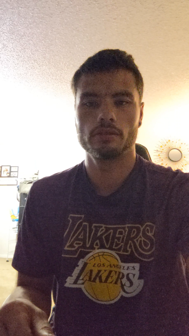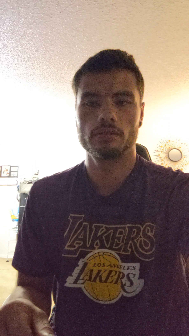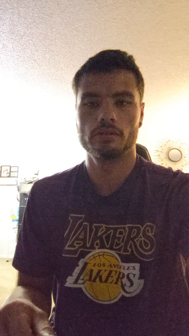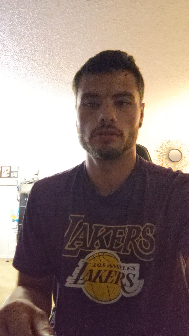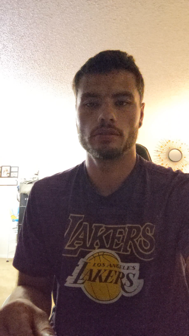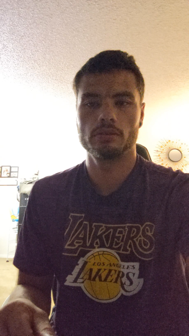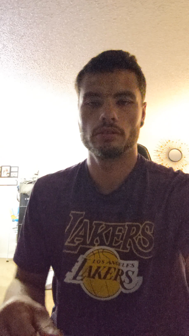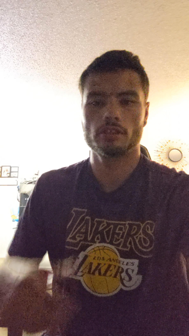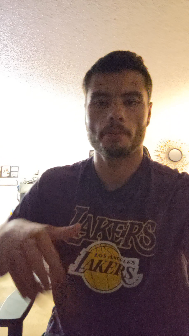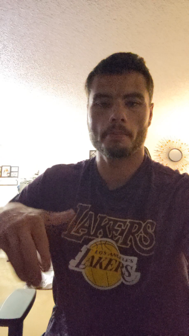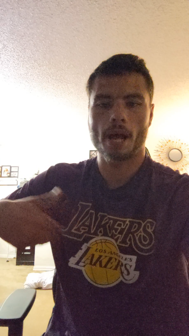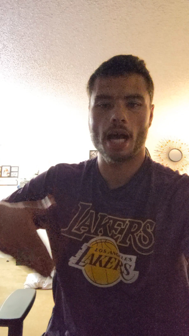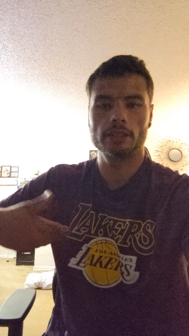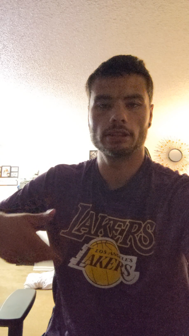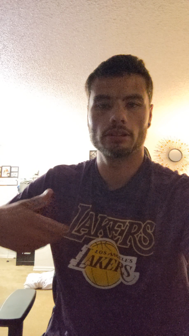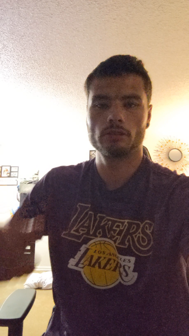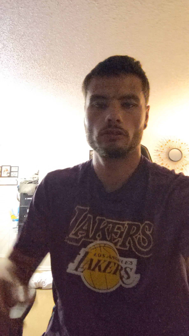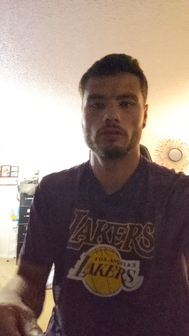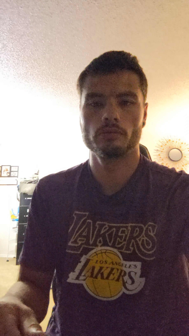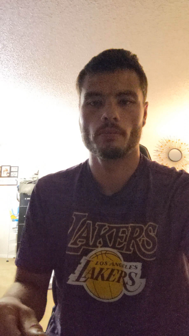pants